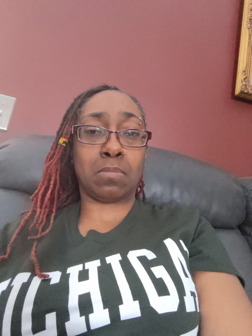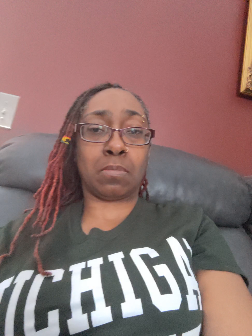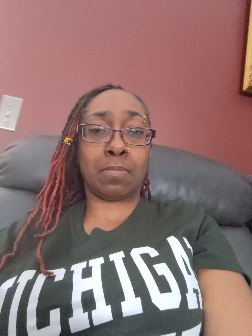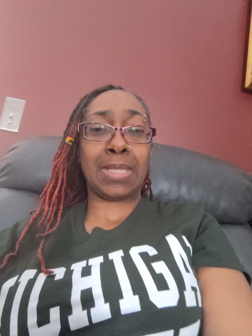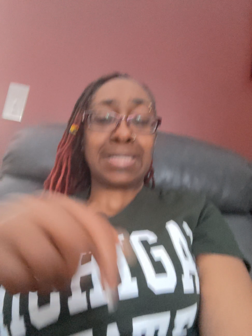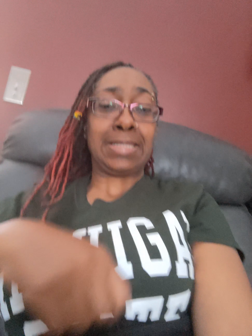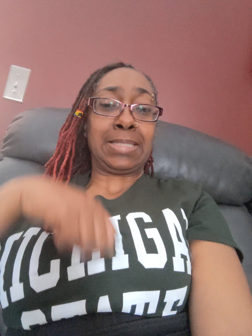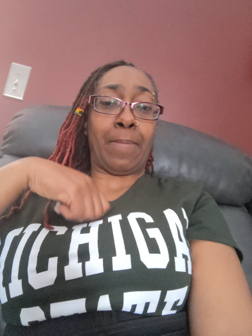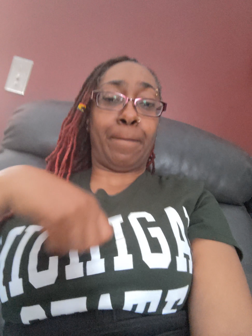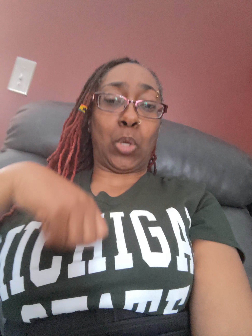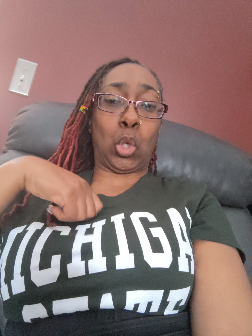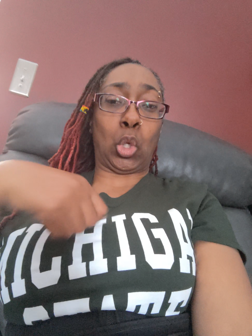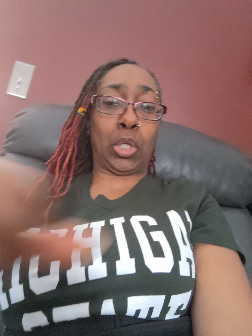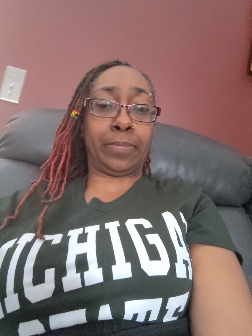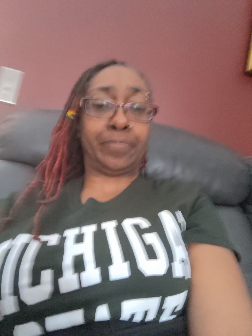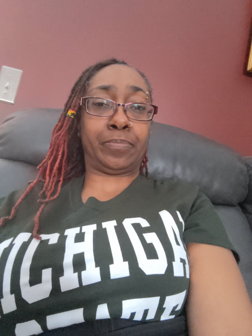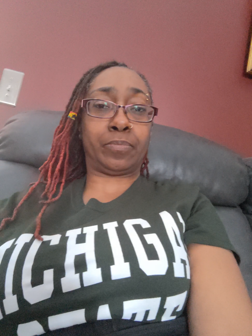zipper